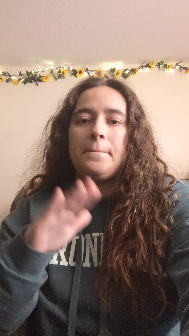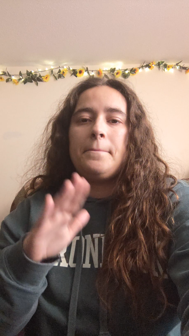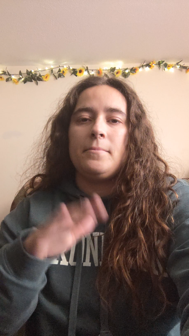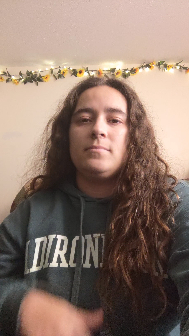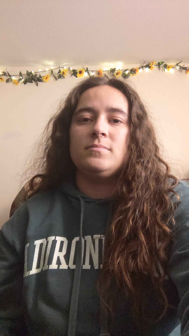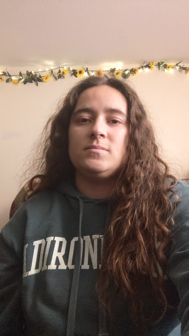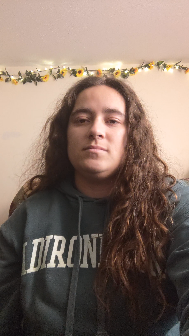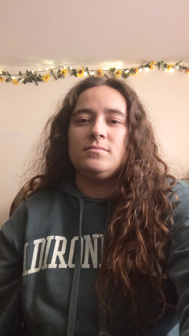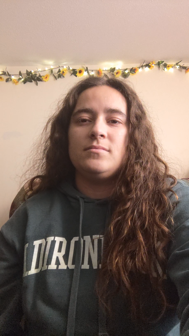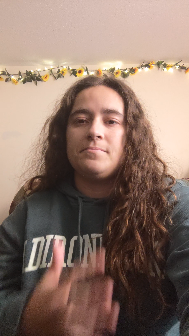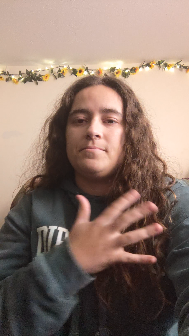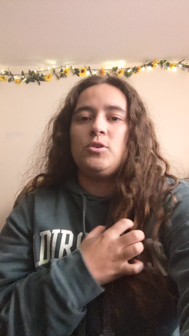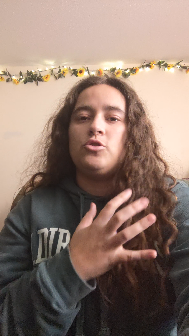bear